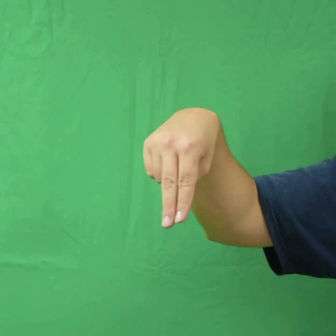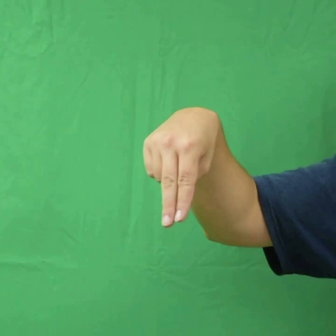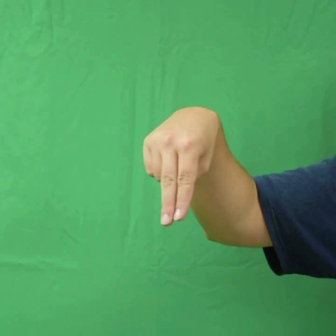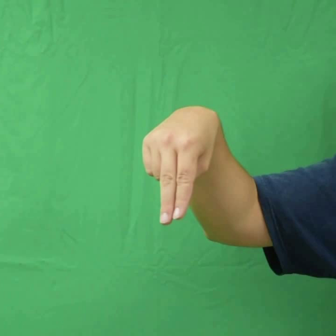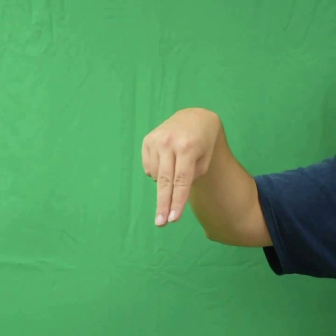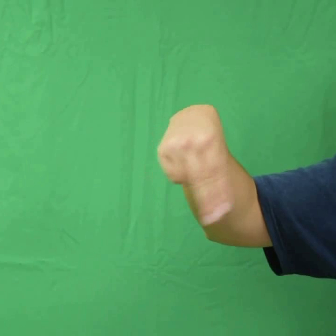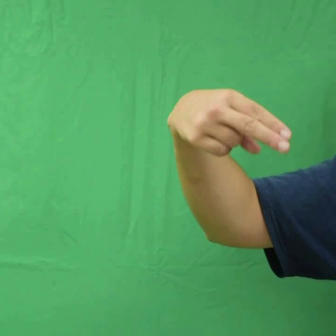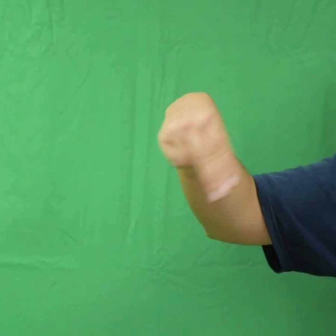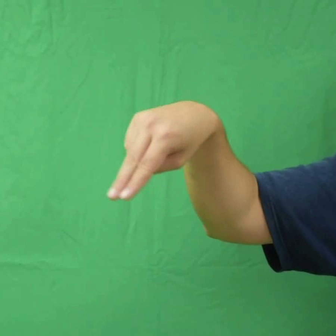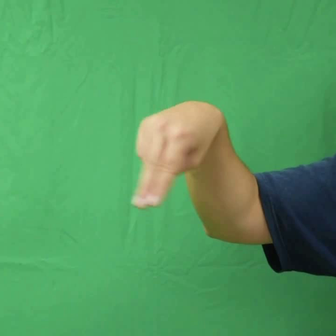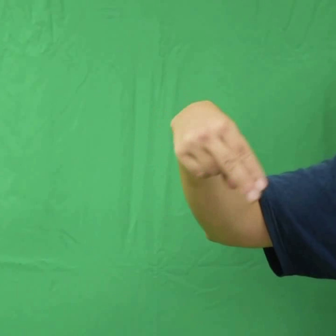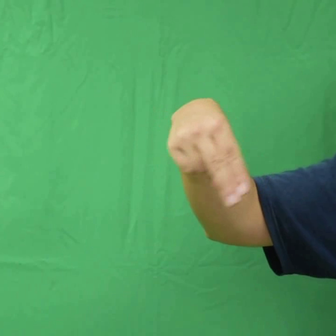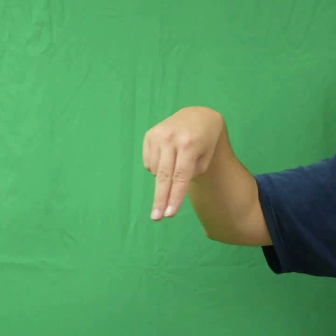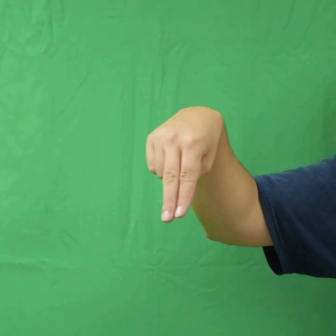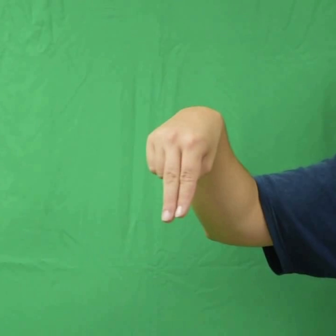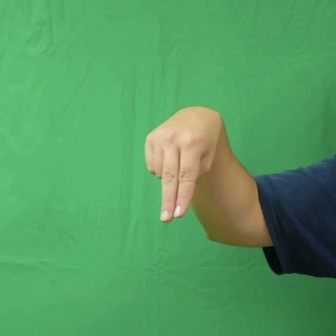Ñ